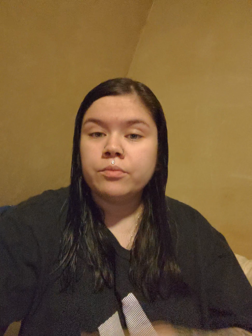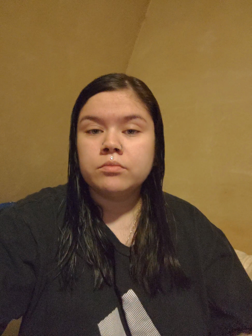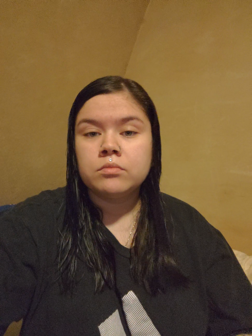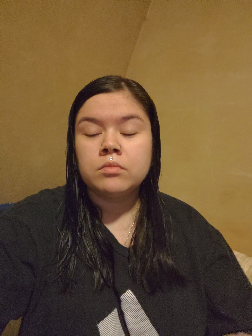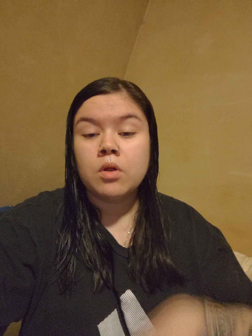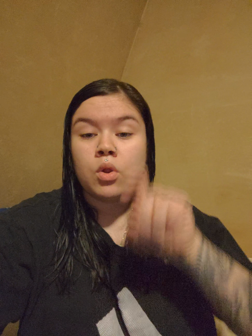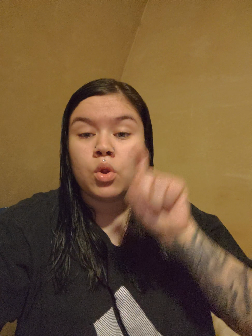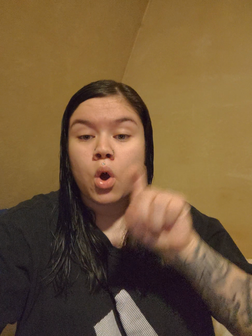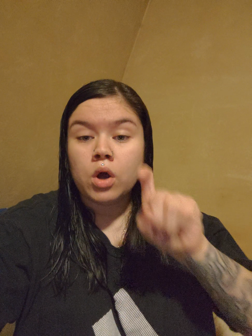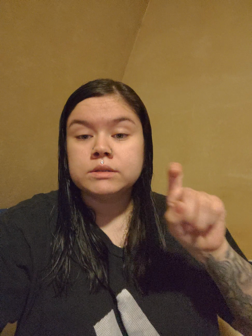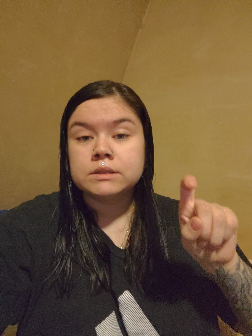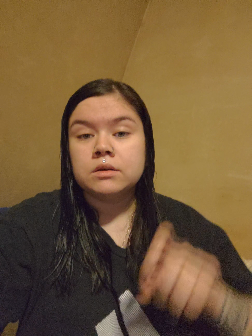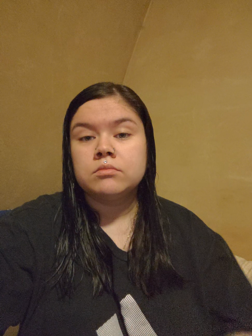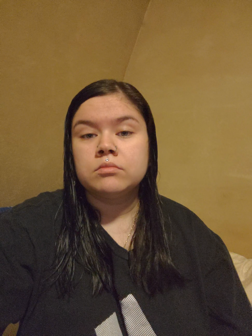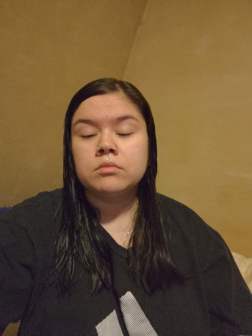closet